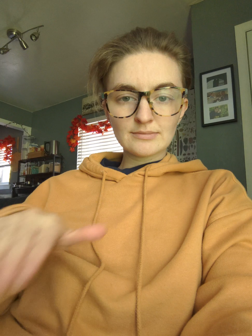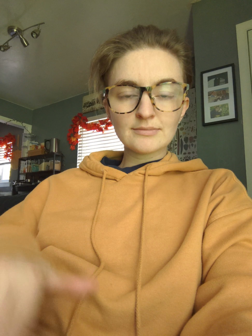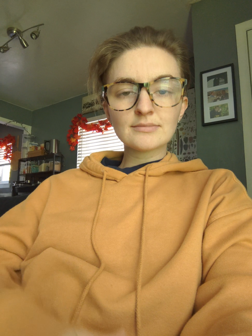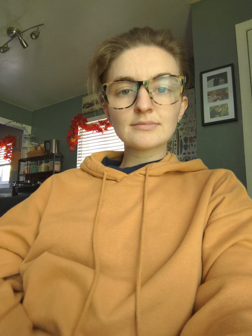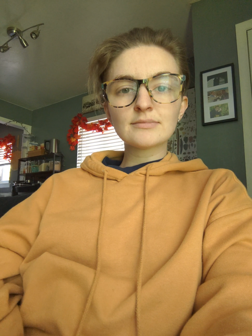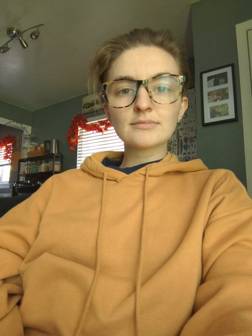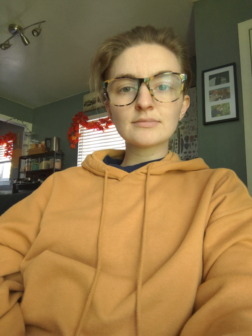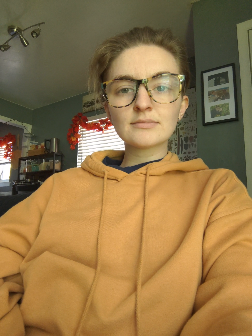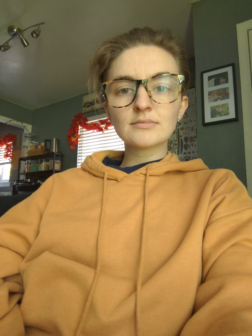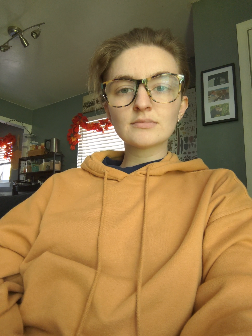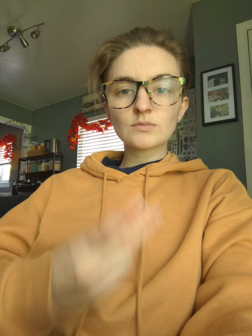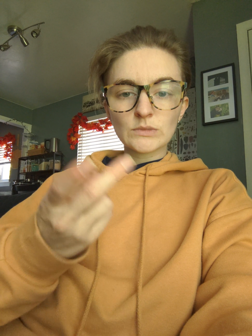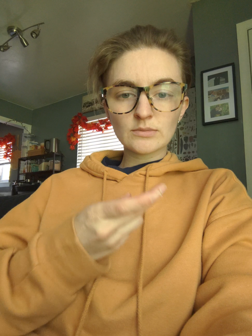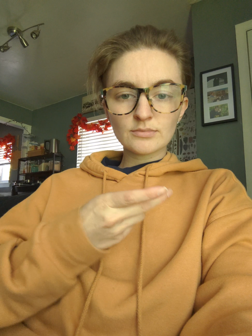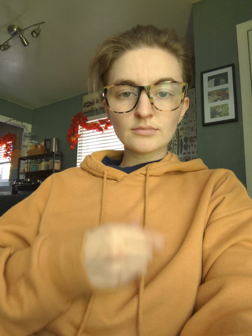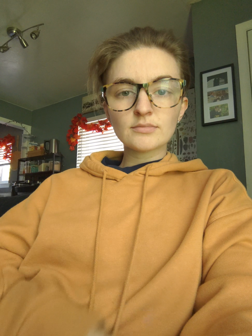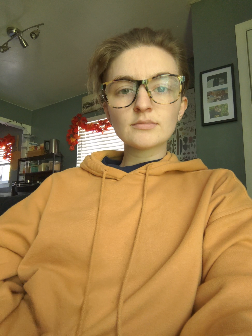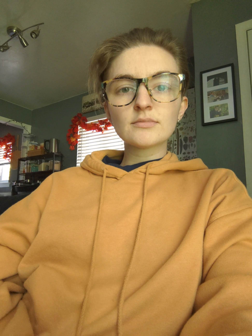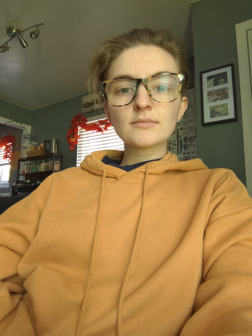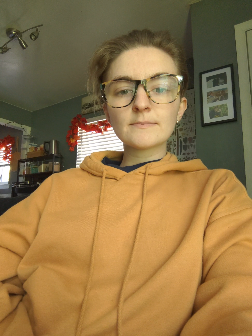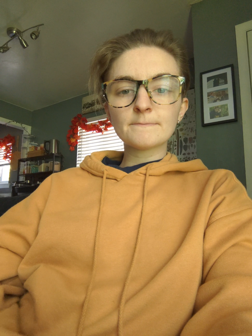sheep